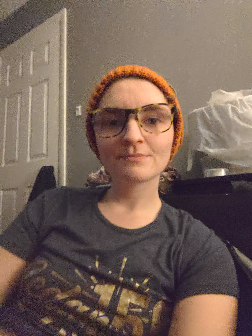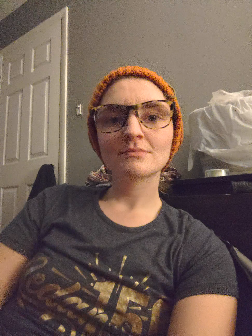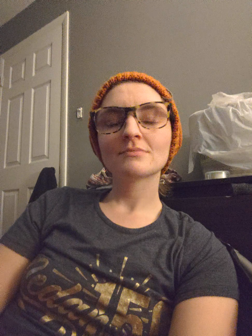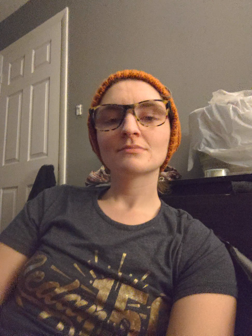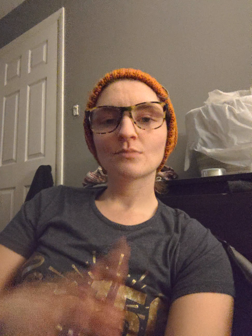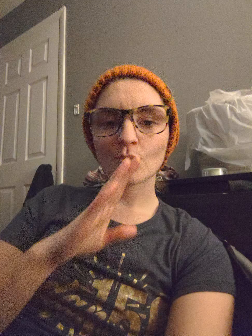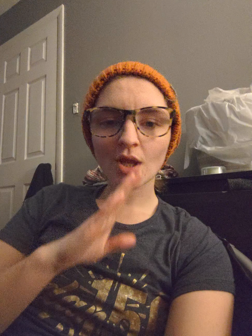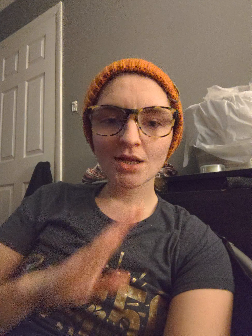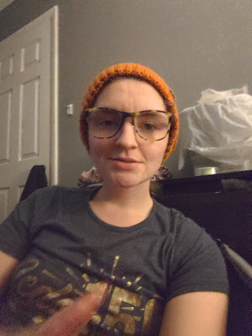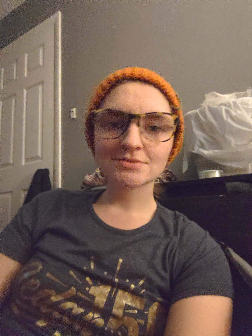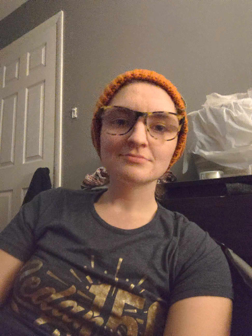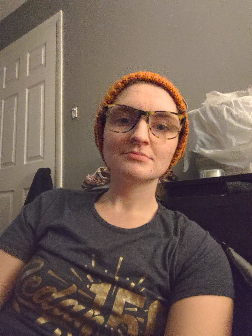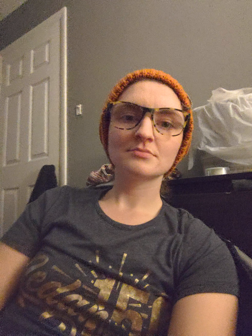quiet